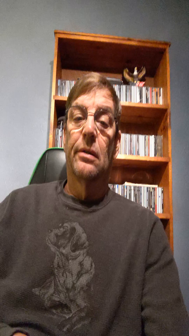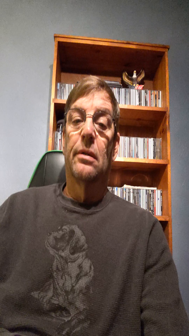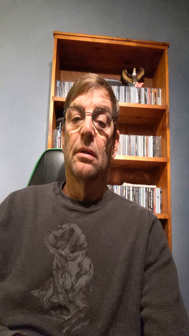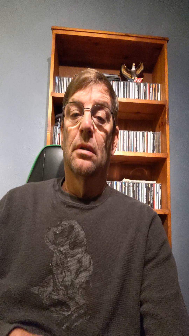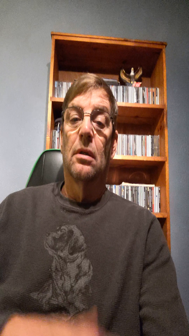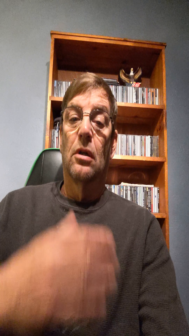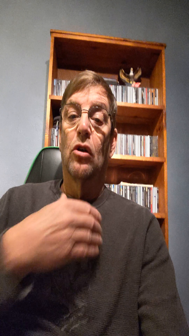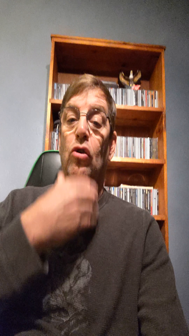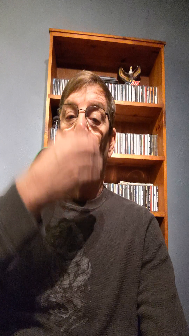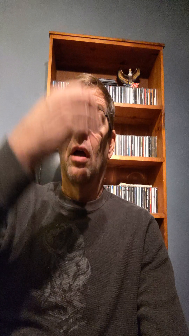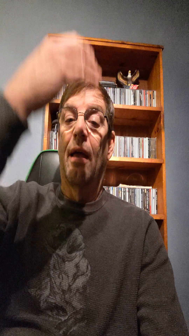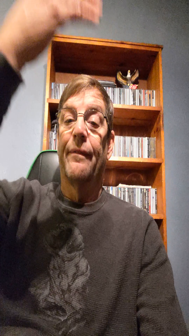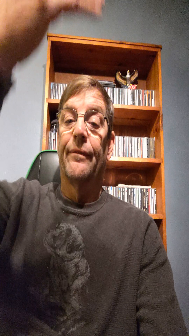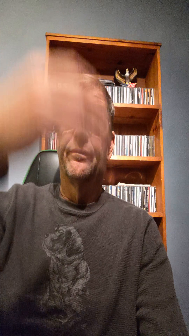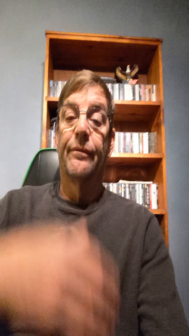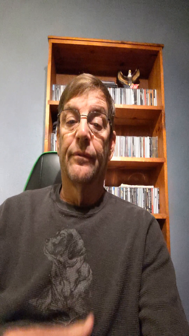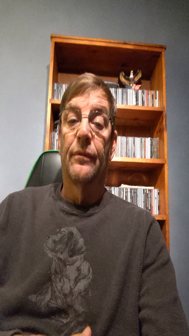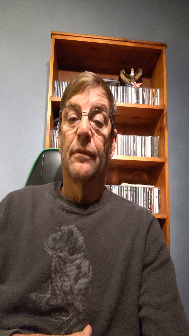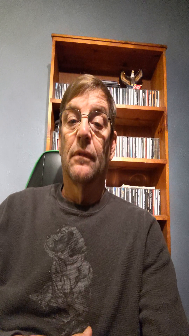giraffe